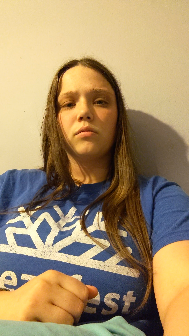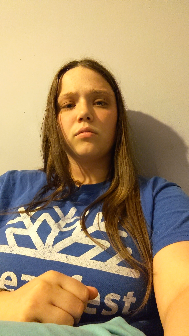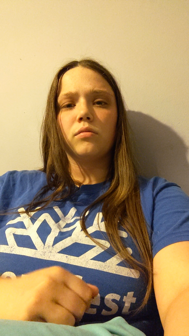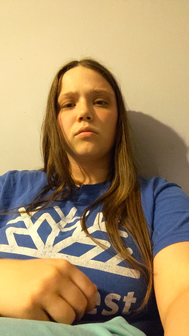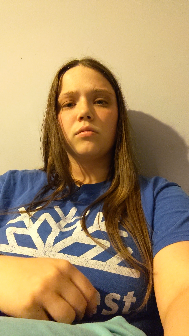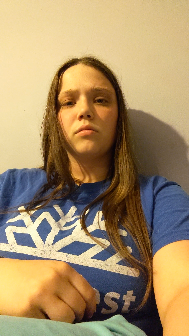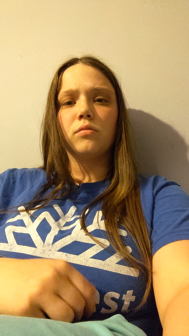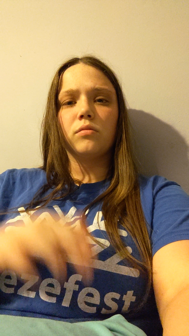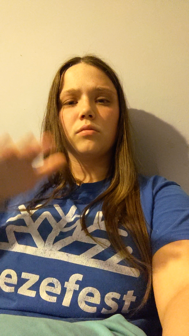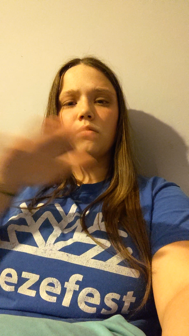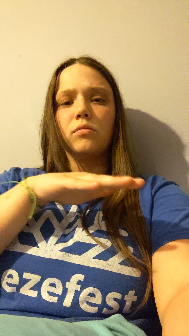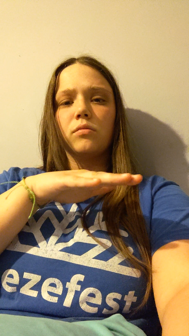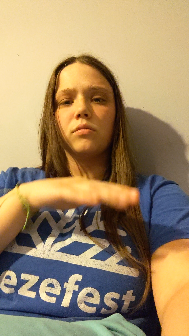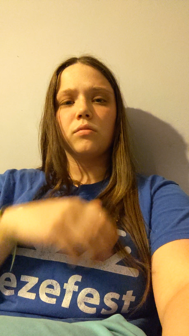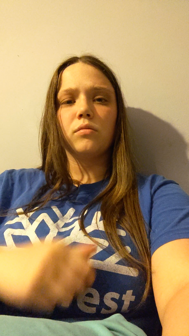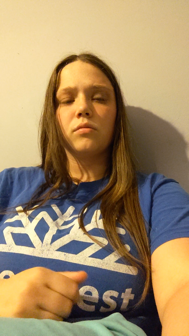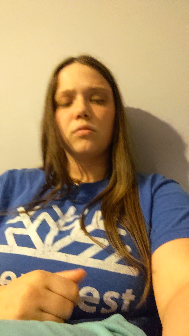full